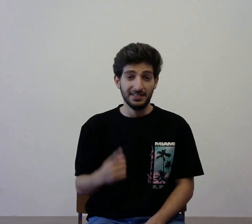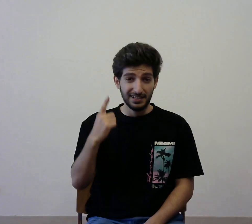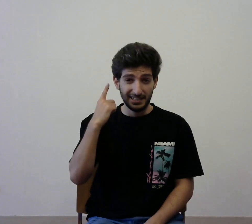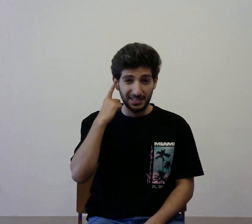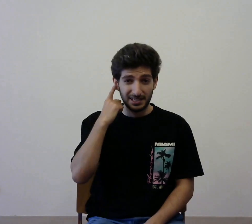eşitmə